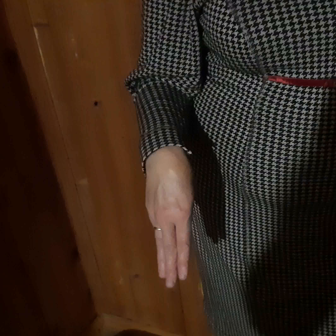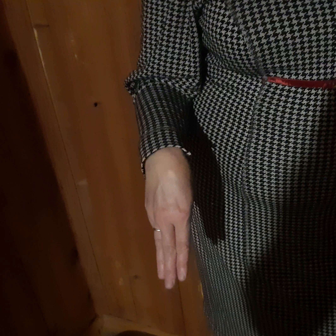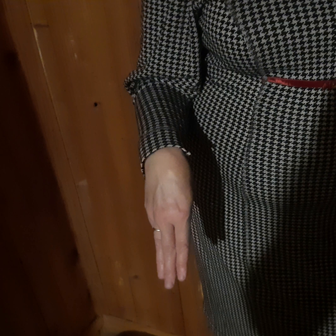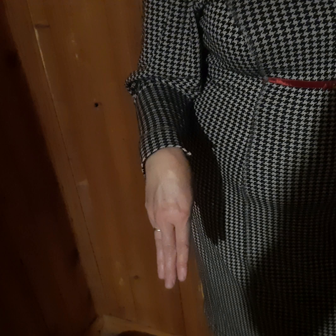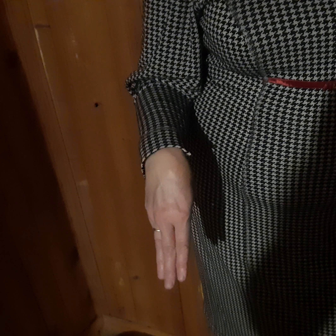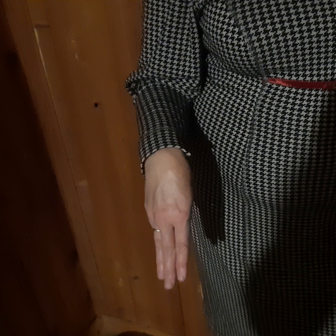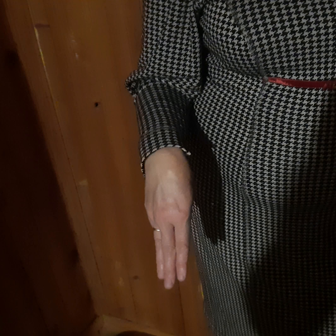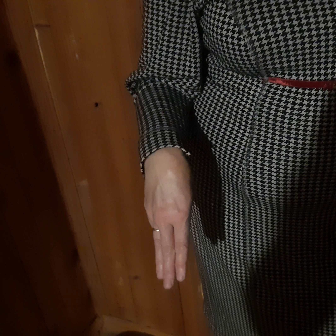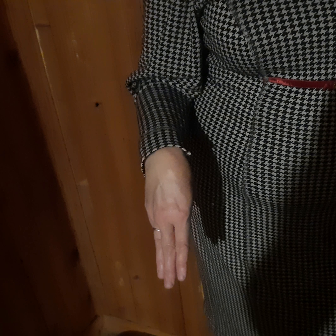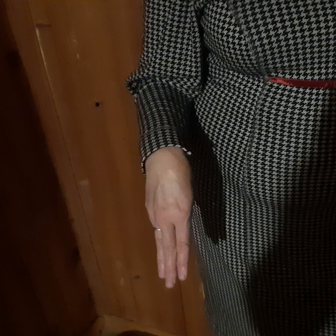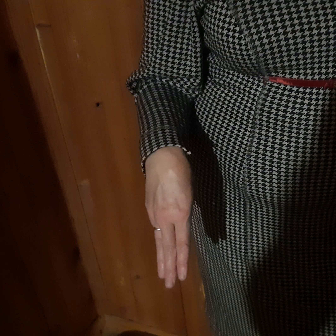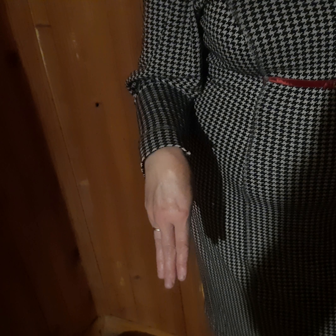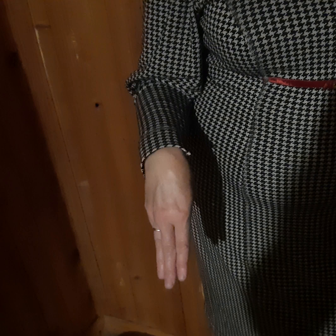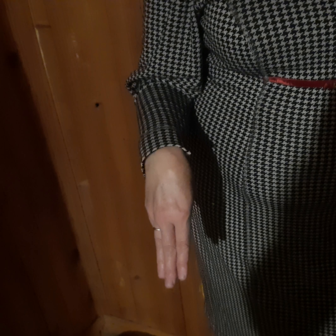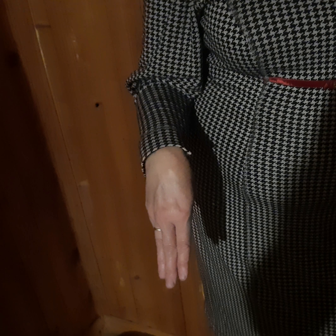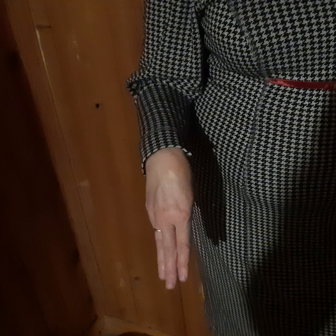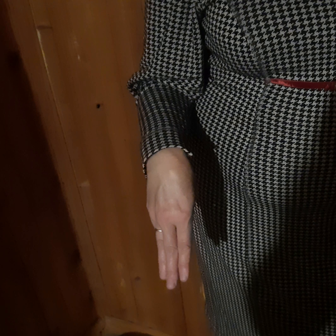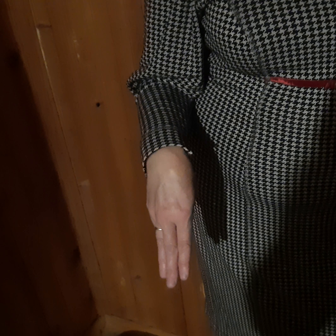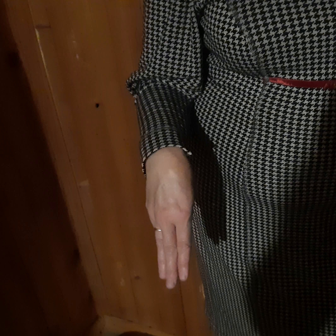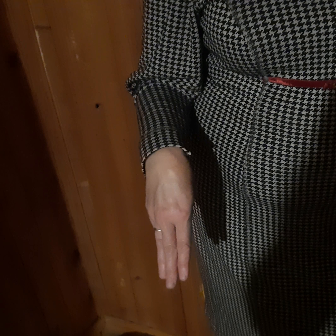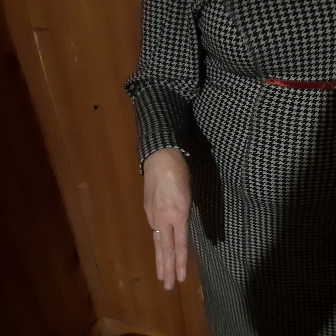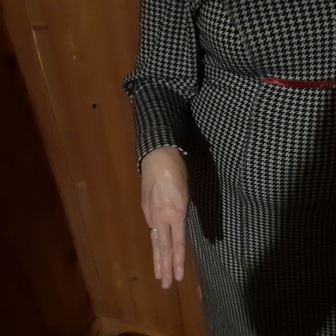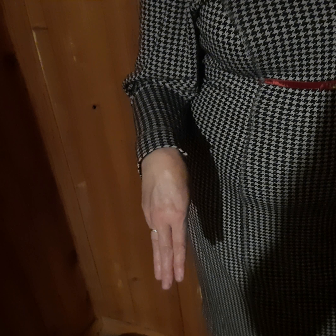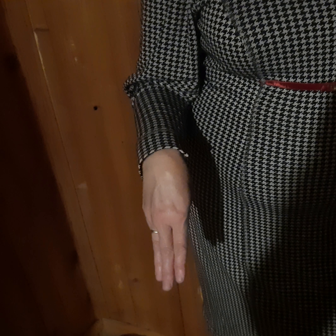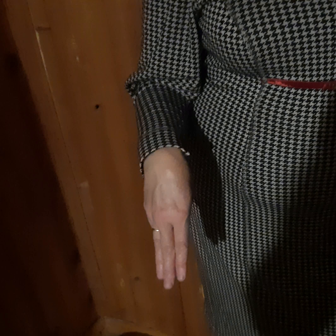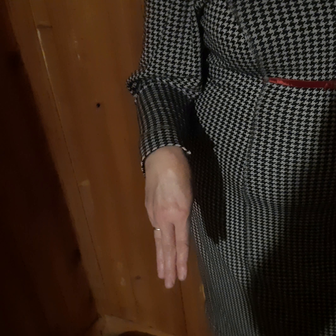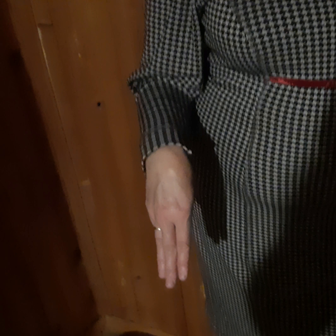Т